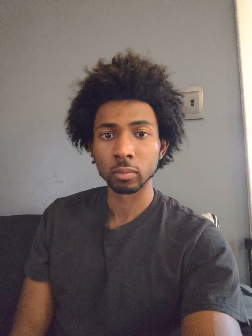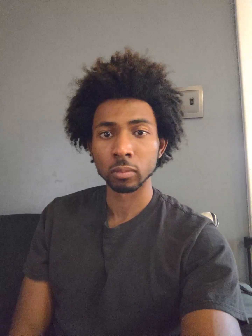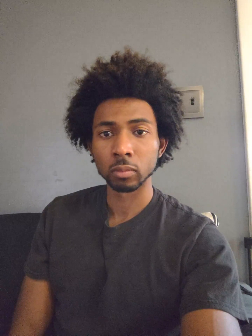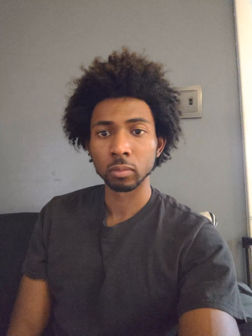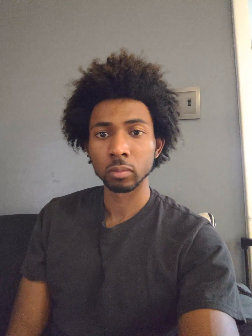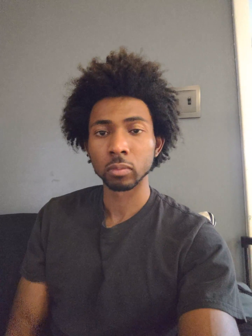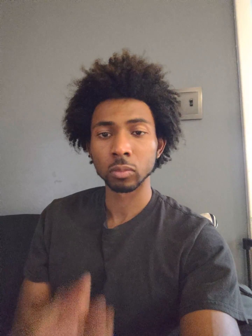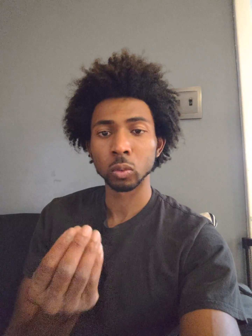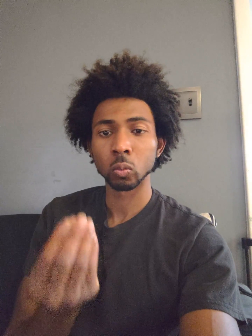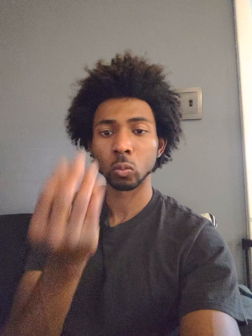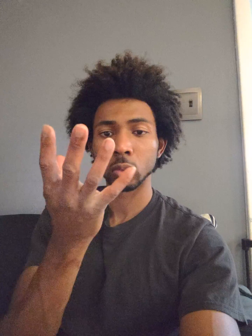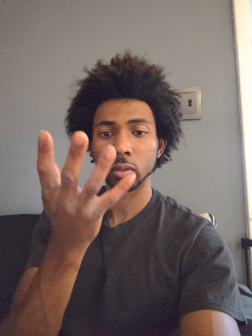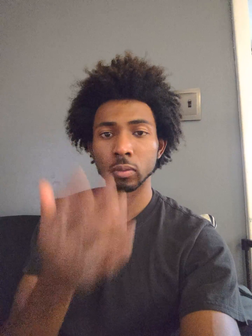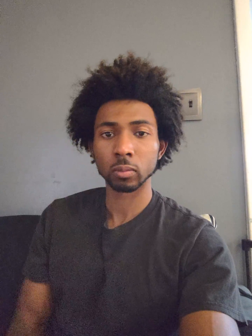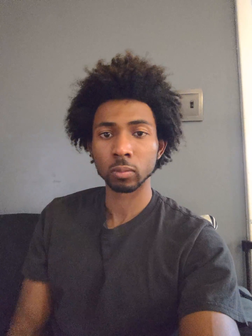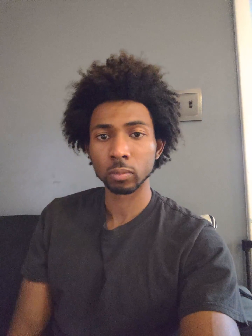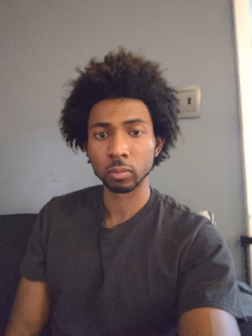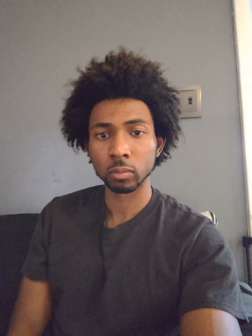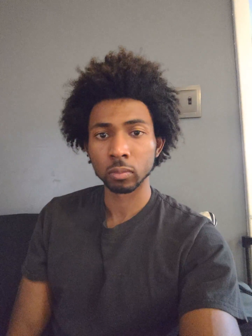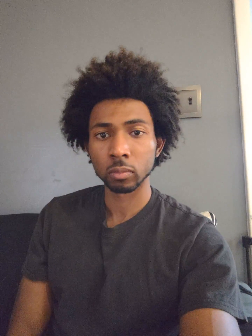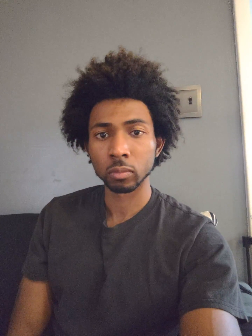plants